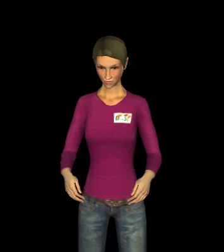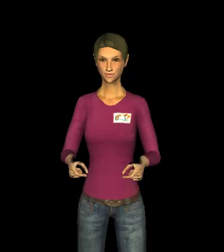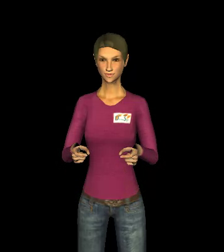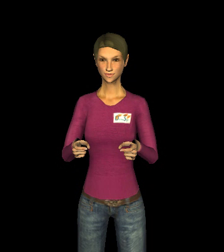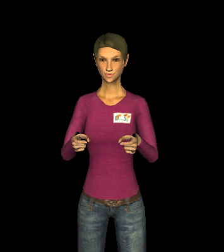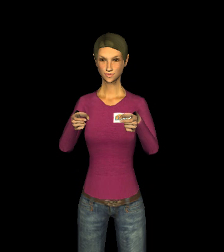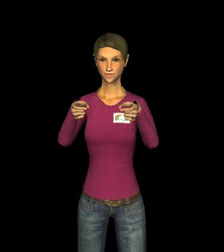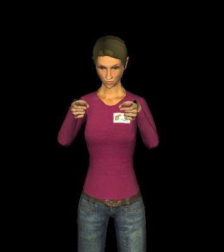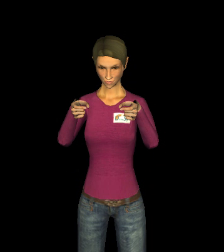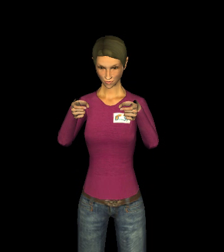مبنى